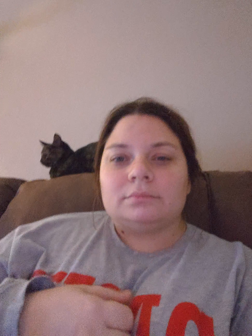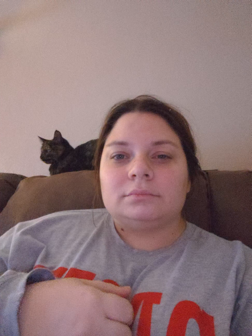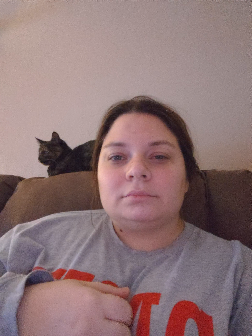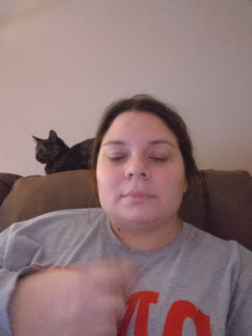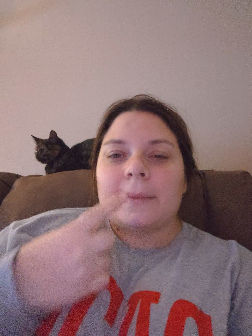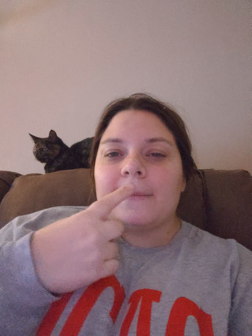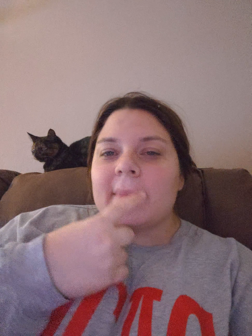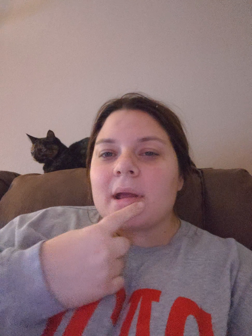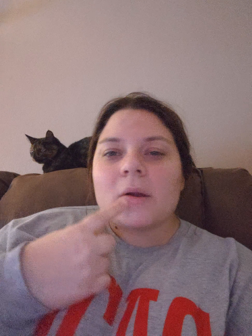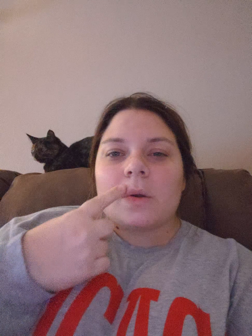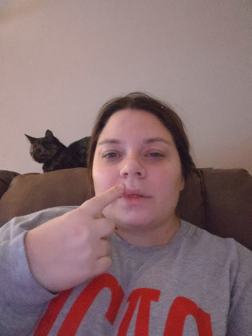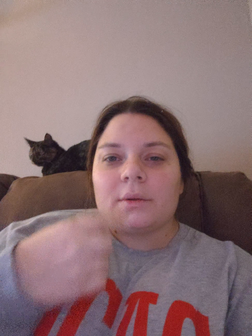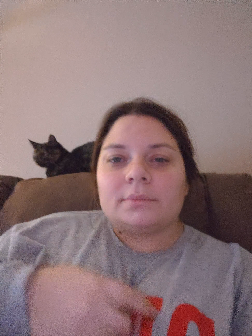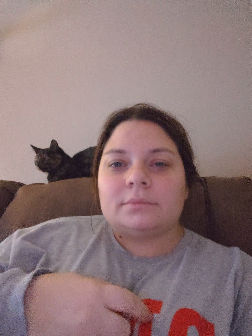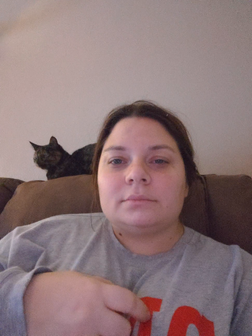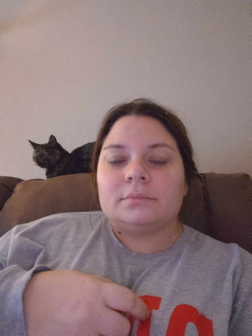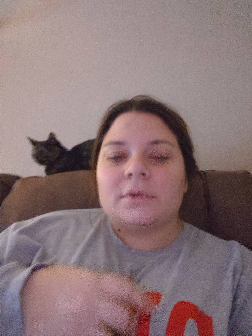mouth